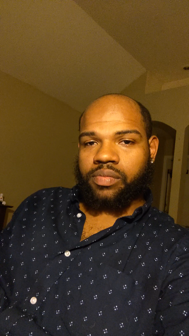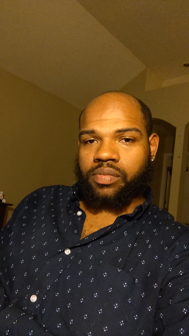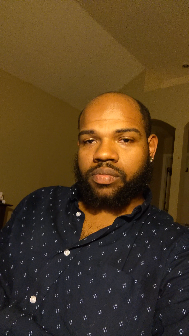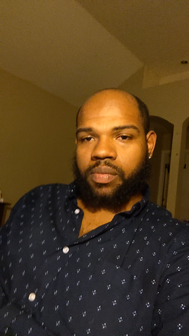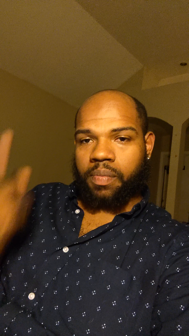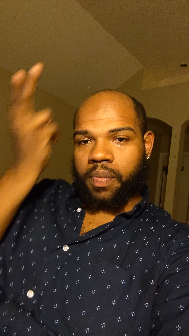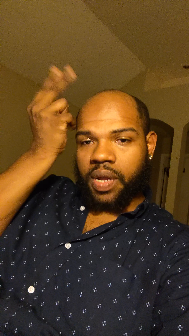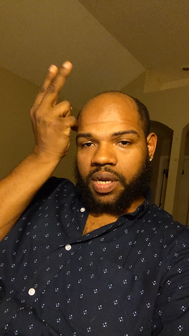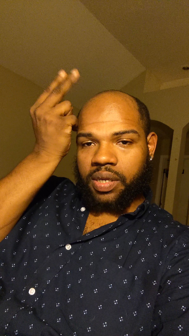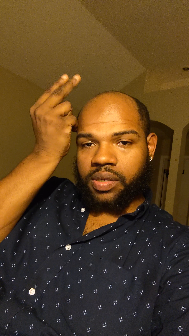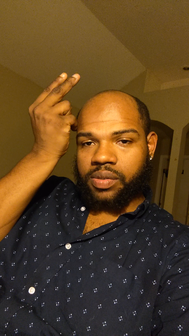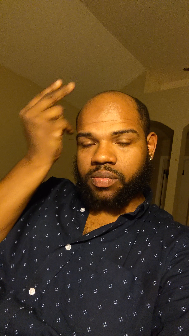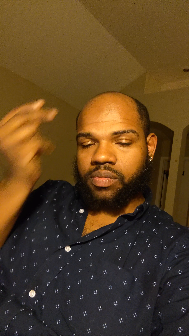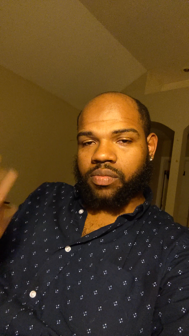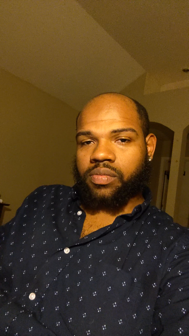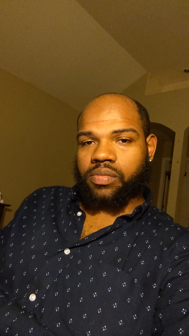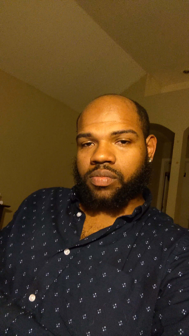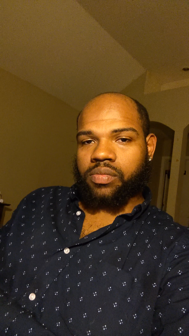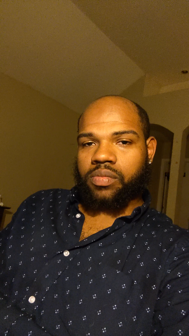bunny